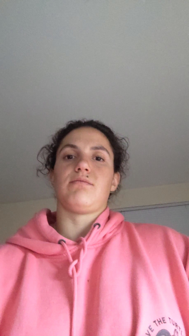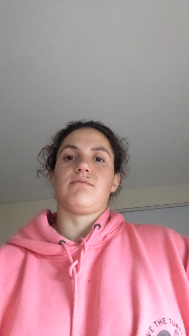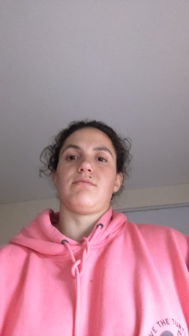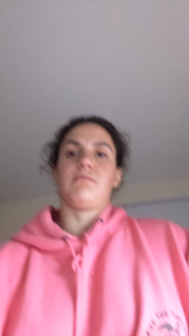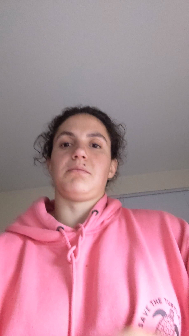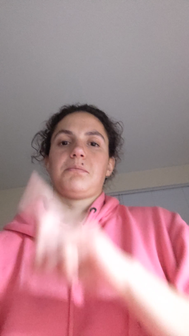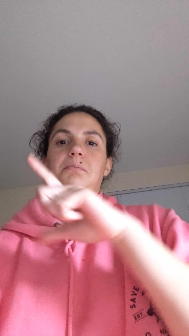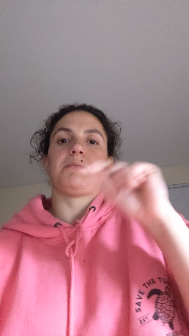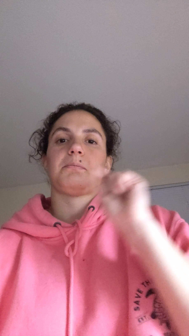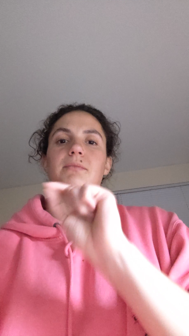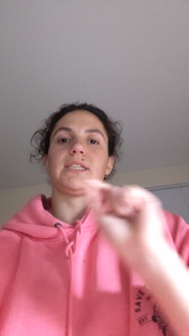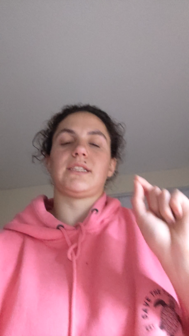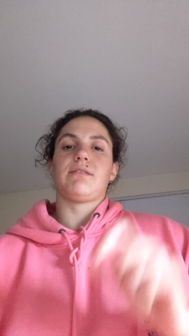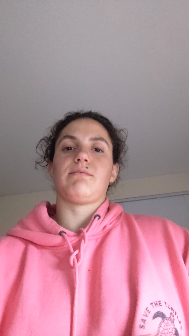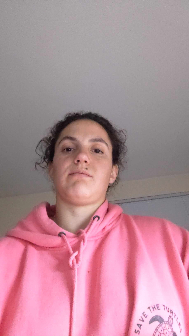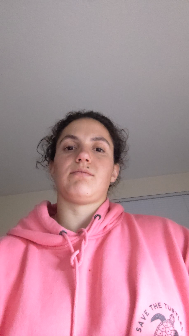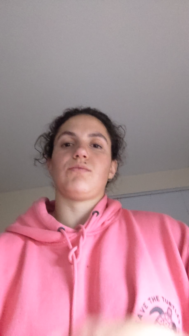peas